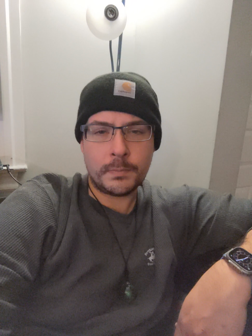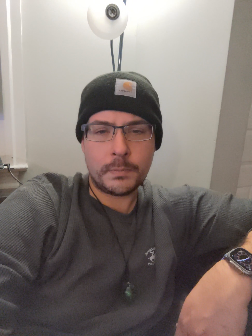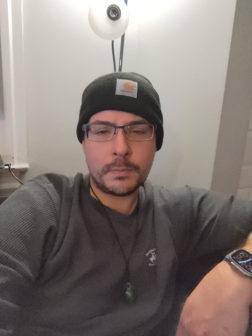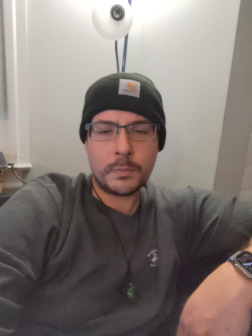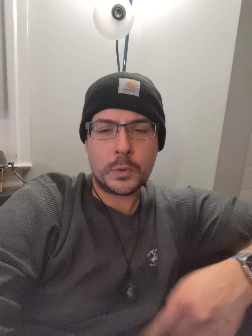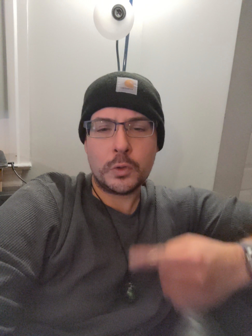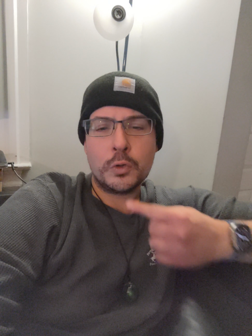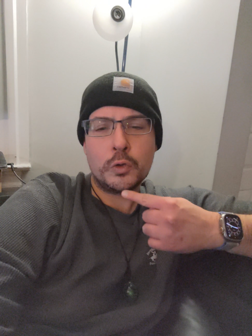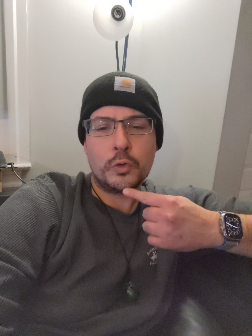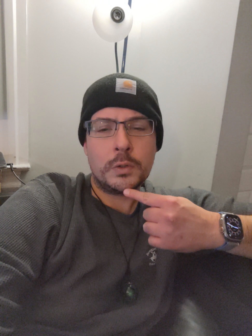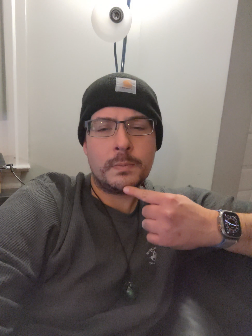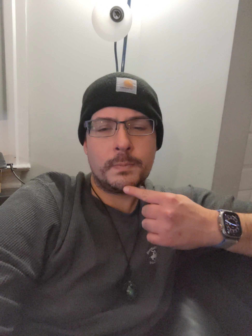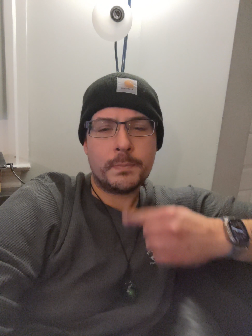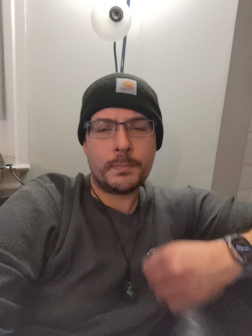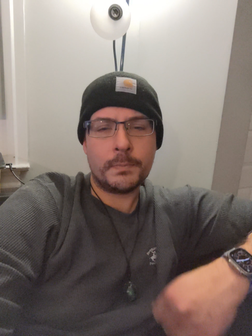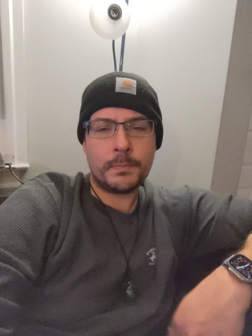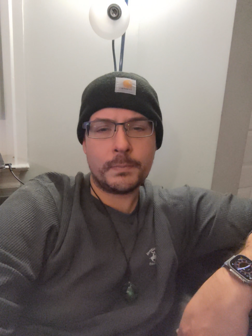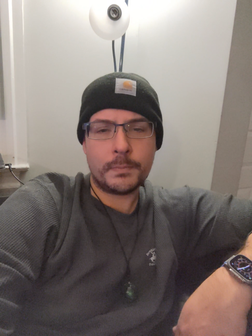chin